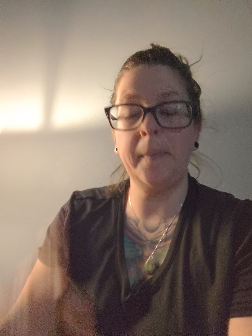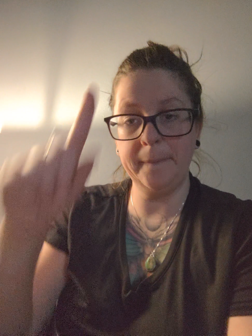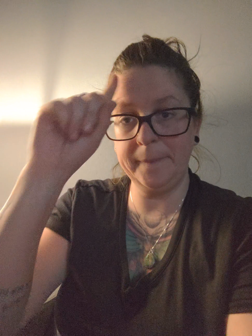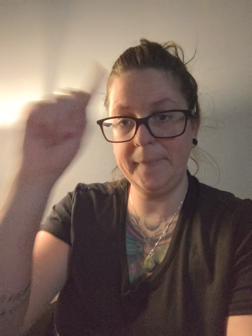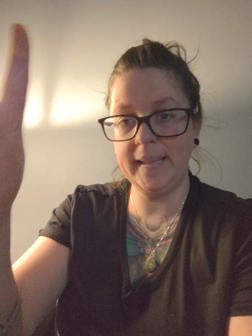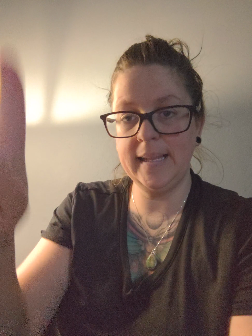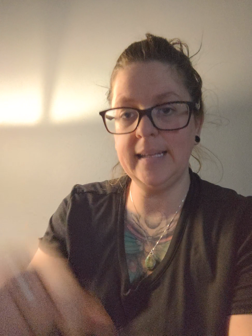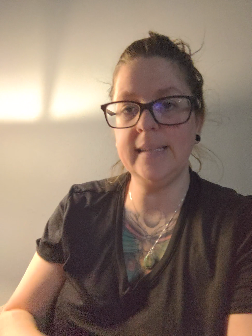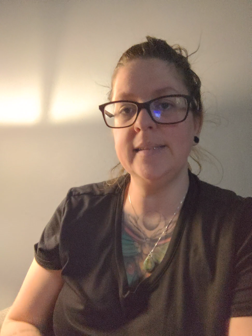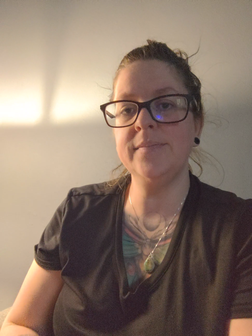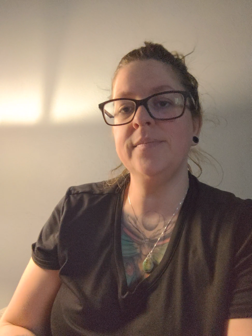penny